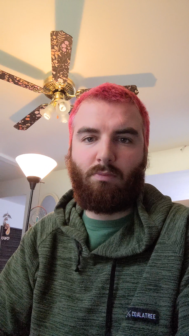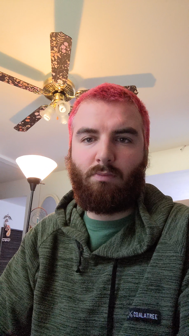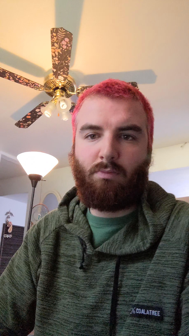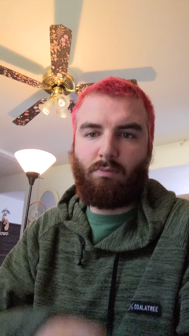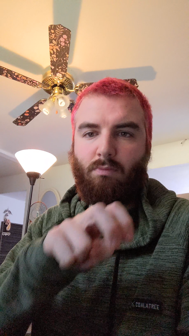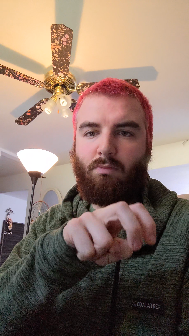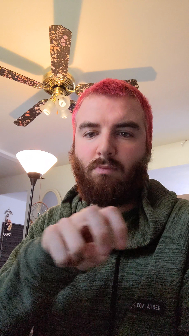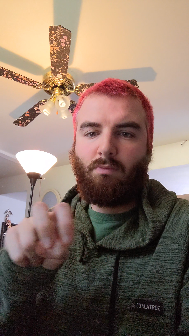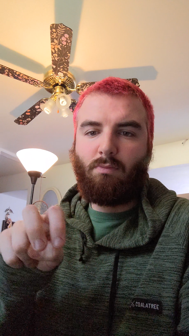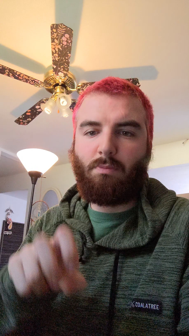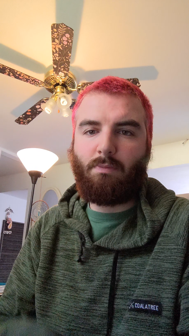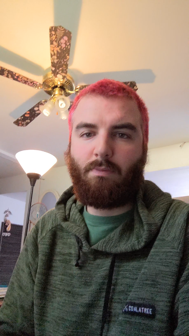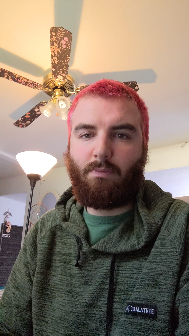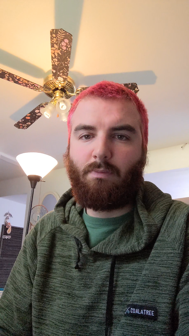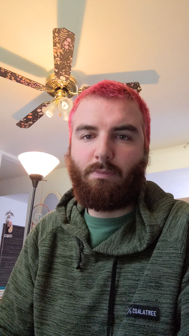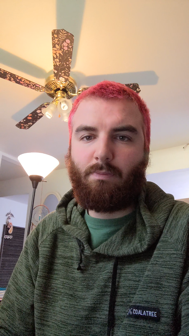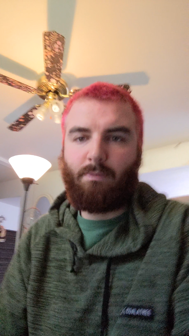bench